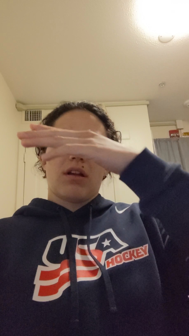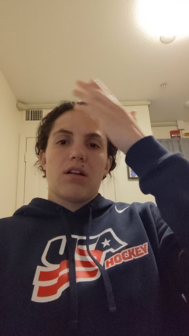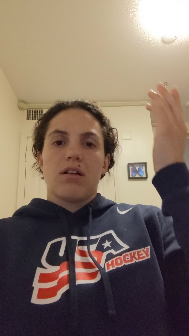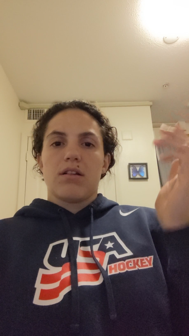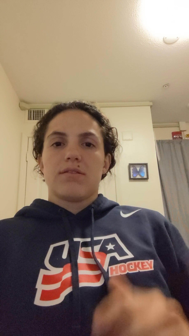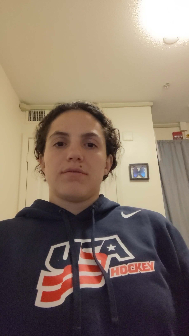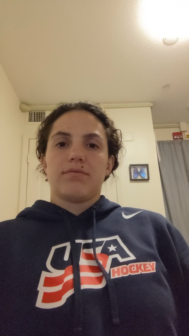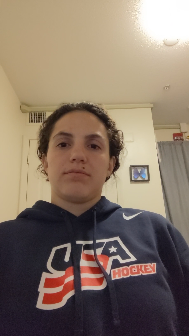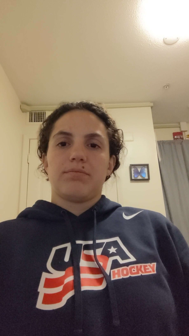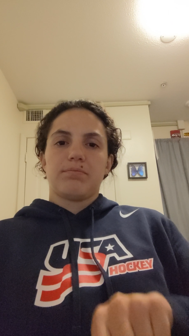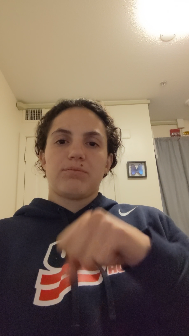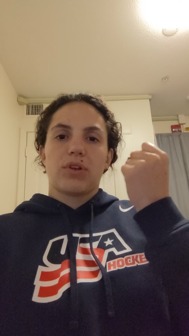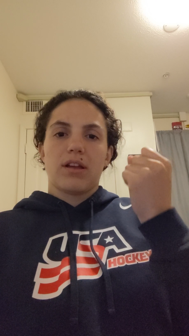break